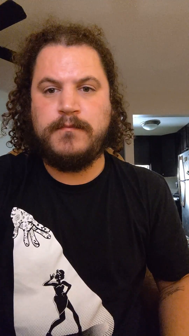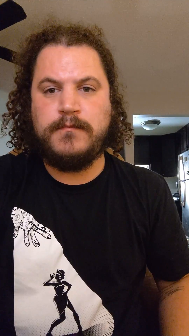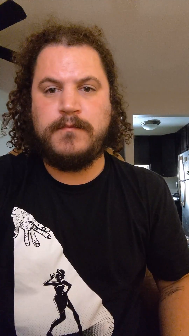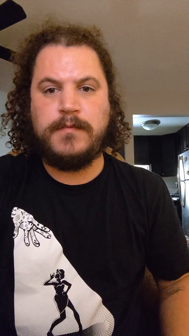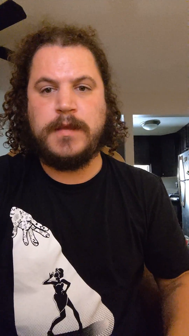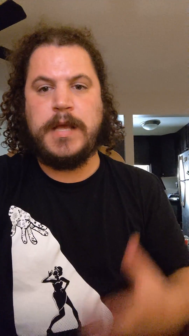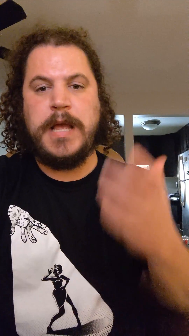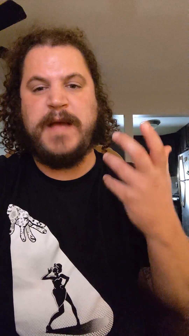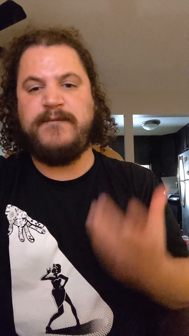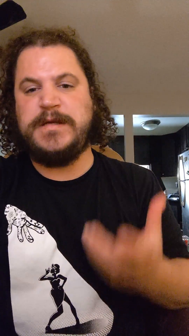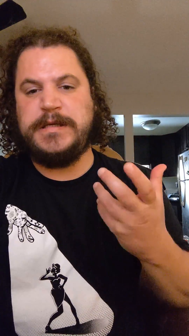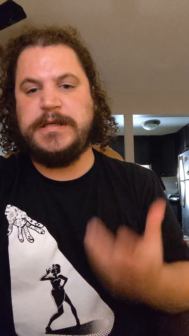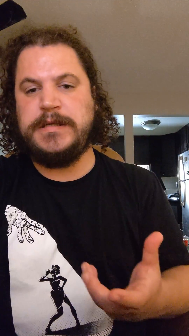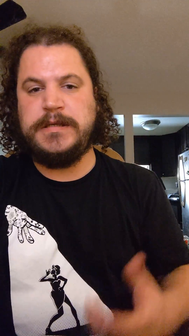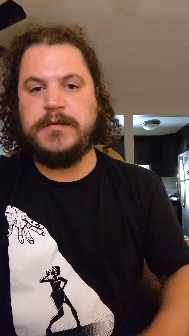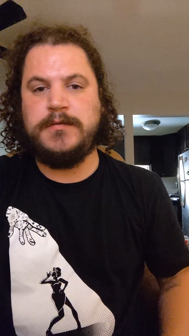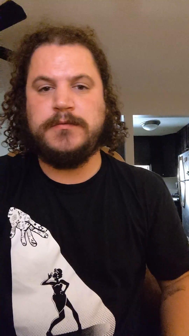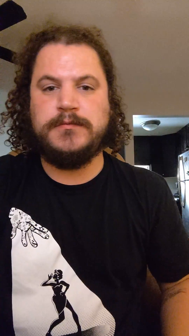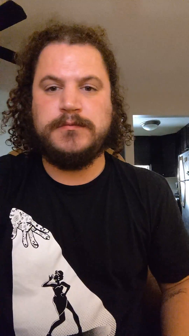heavy